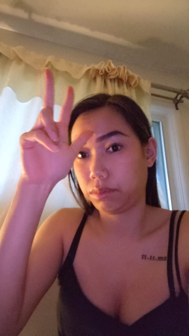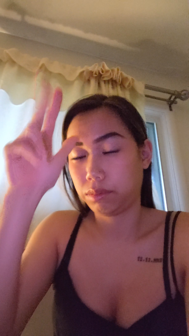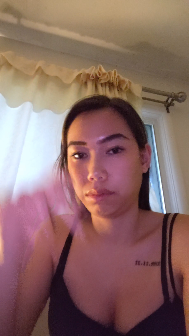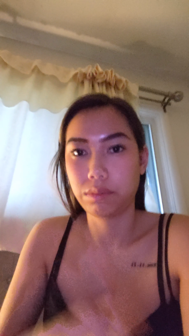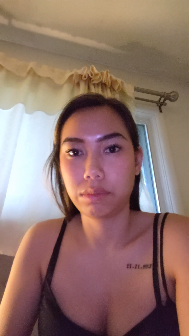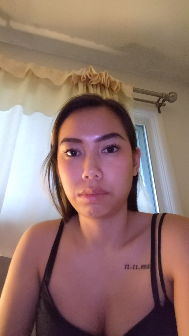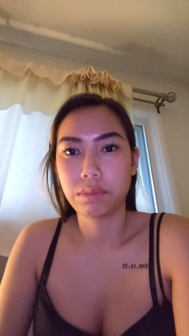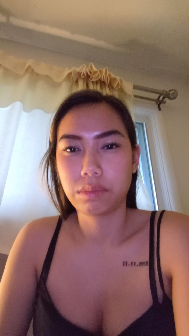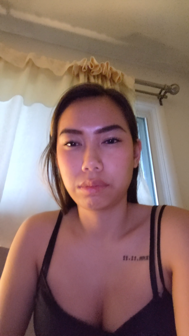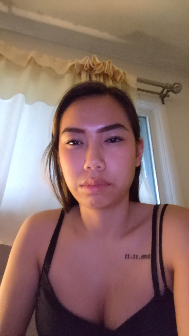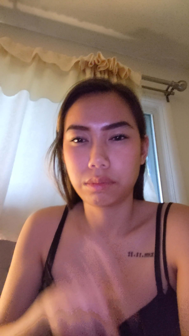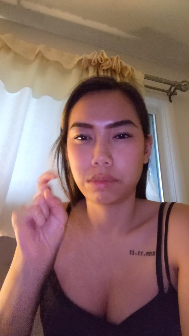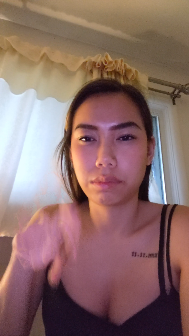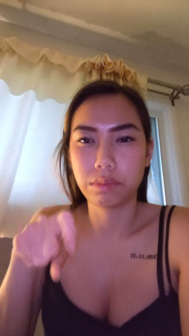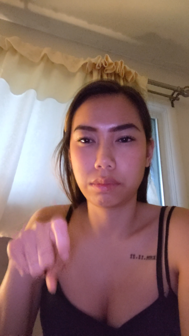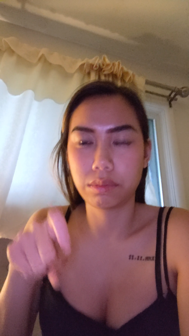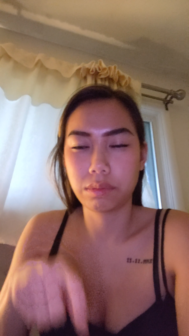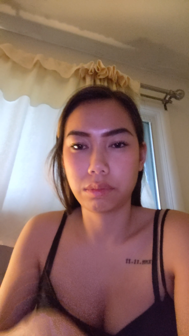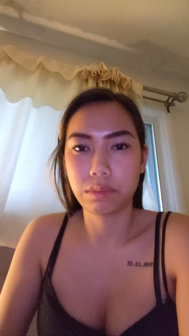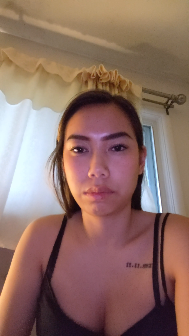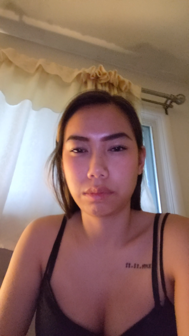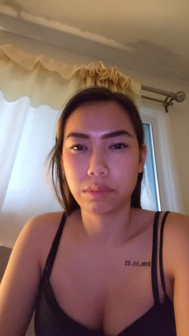need